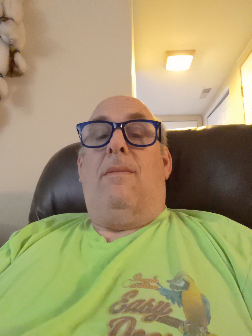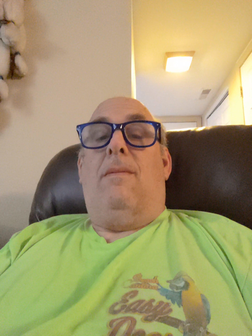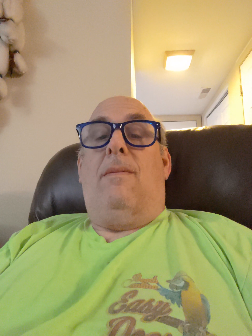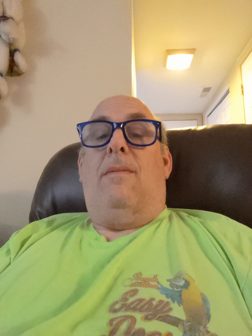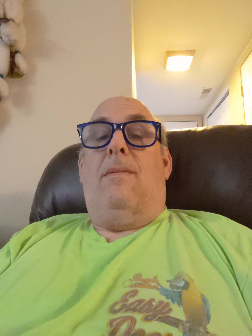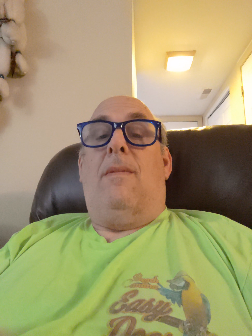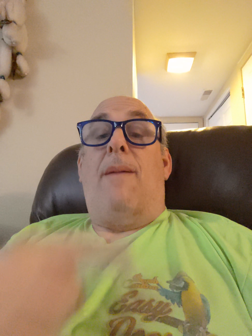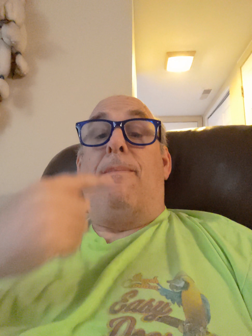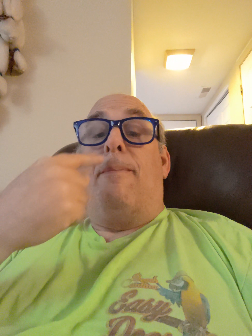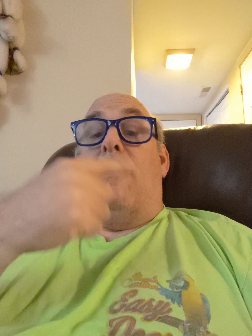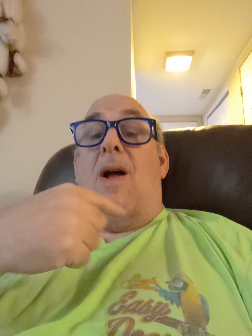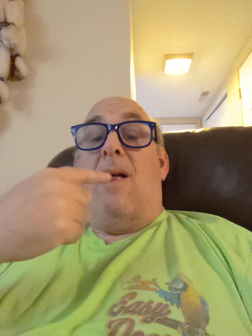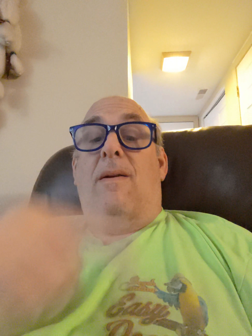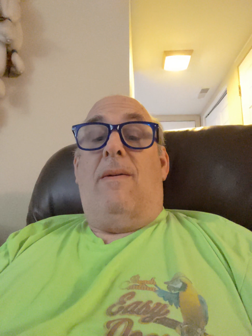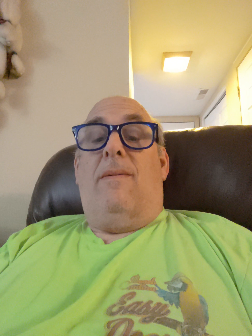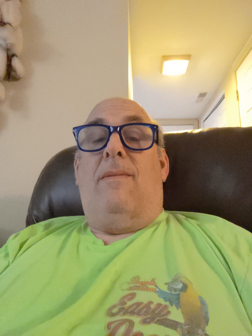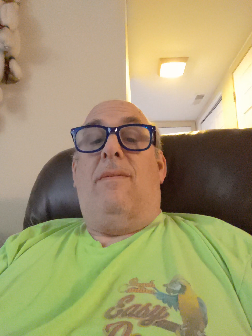mouth